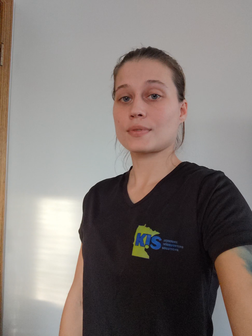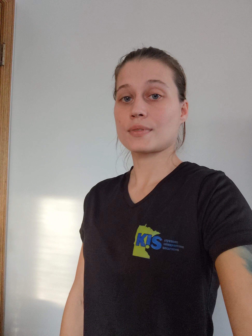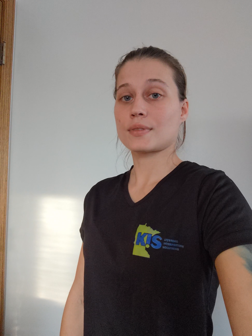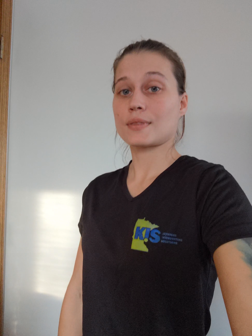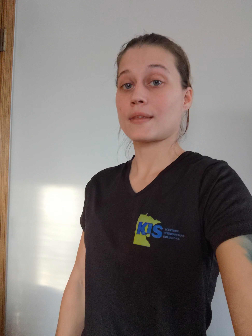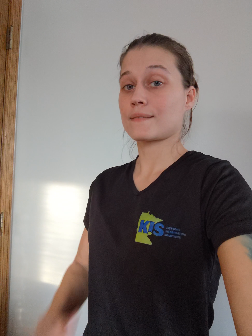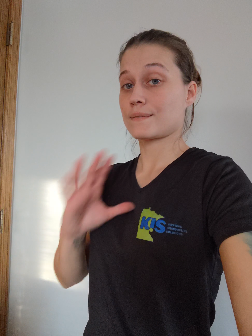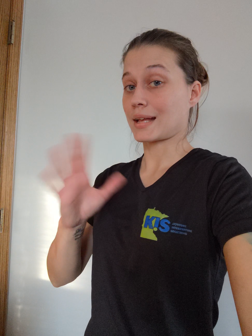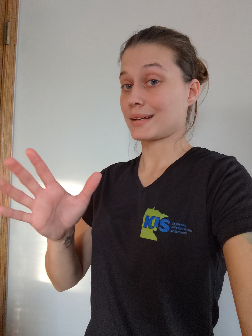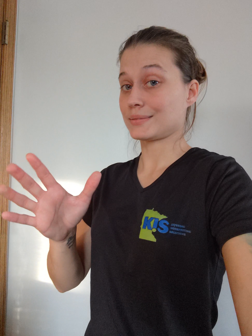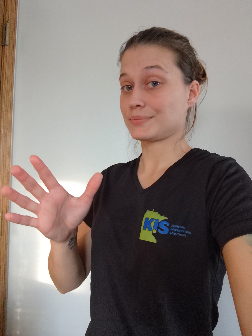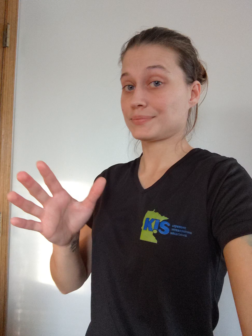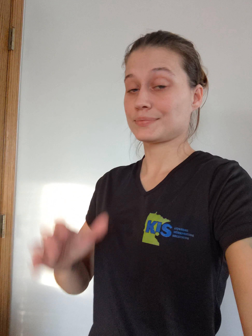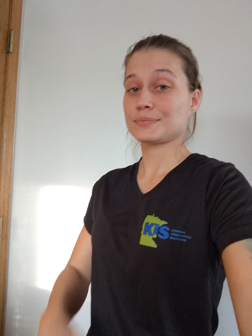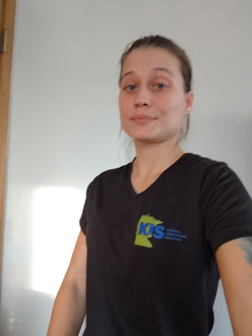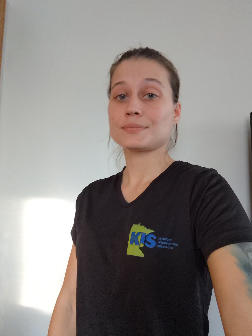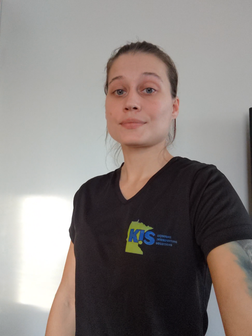fine